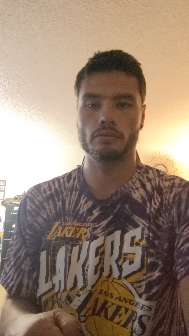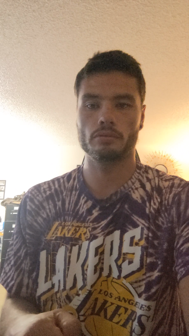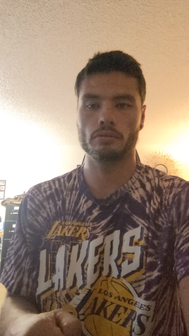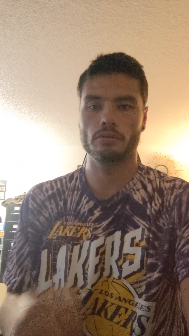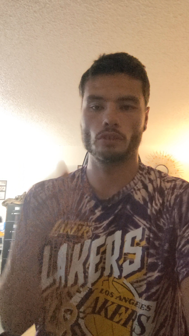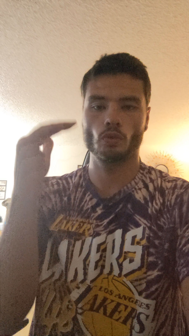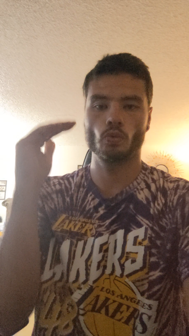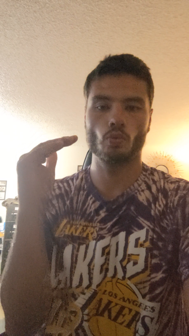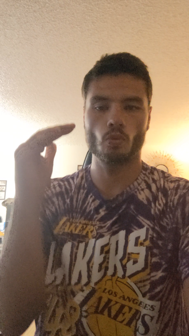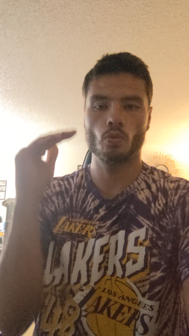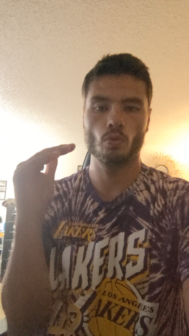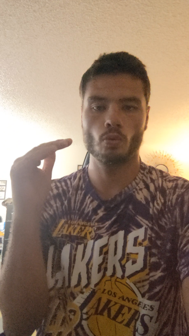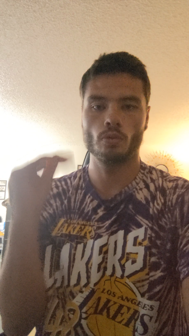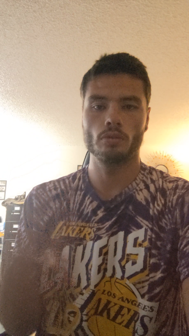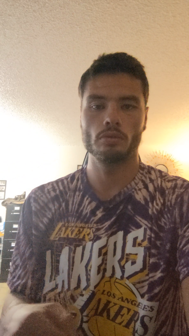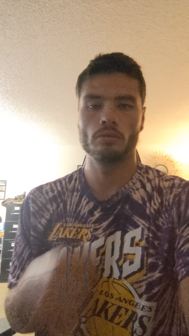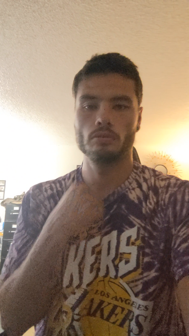short